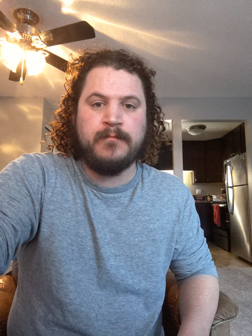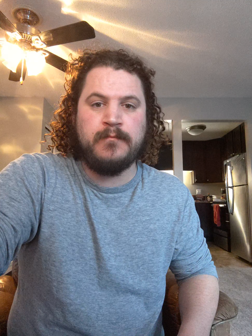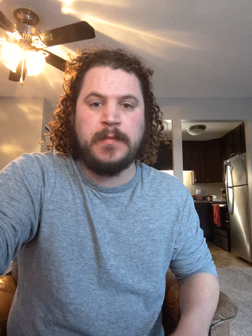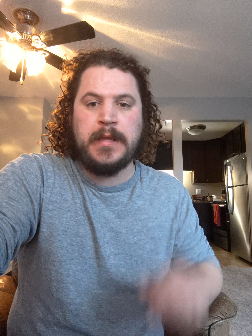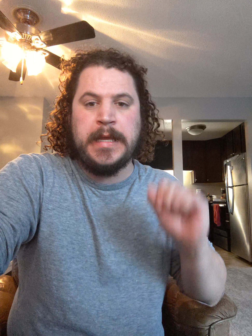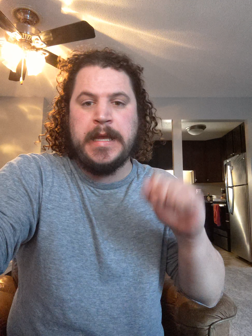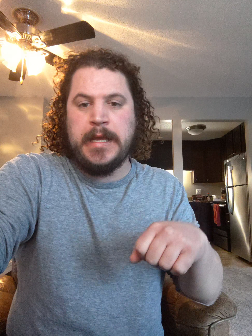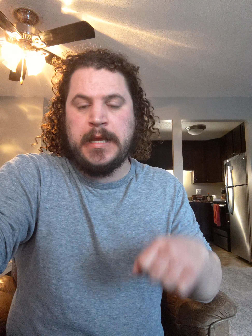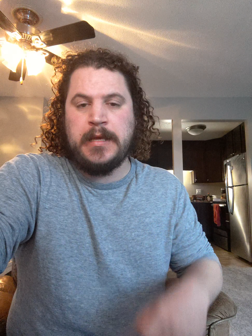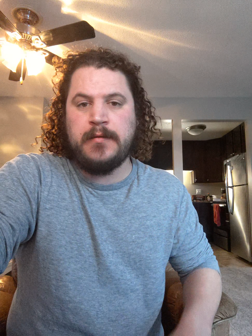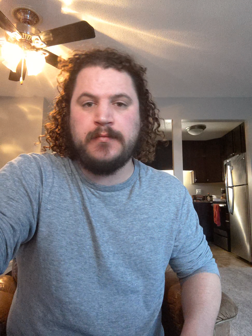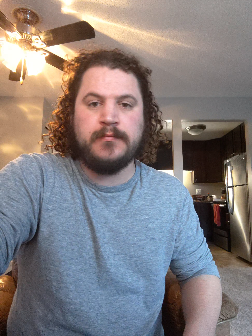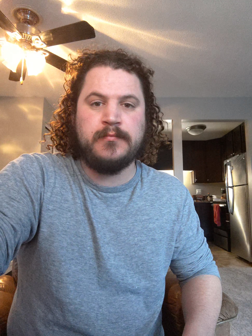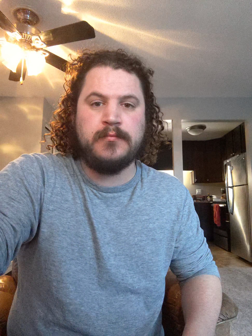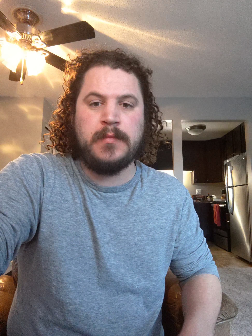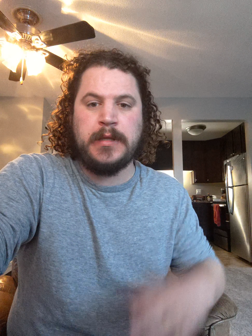can